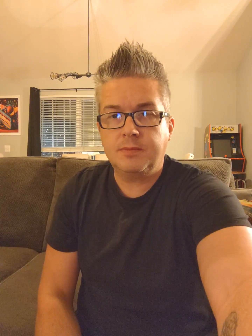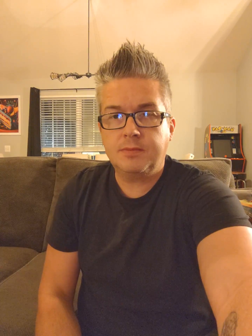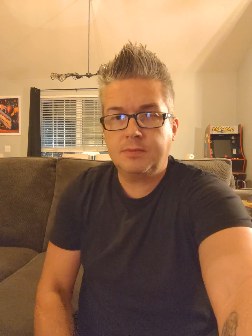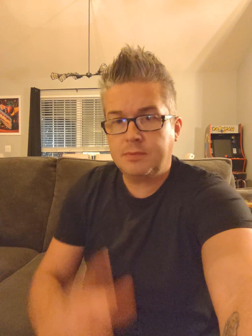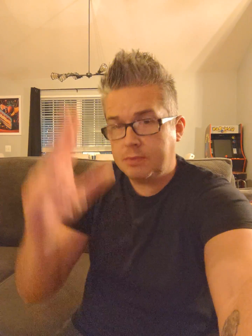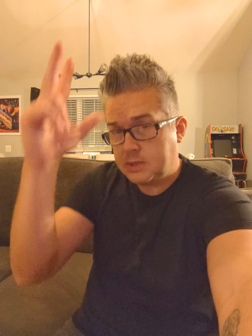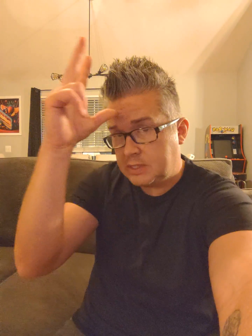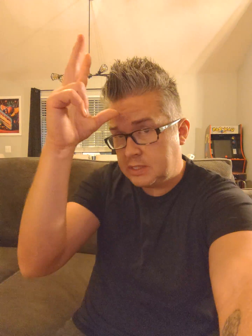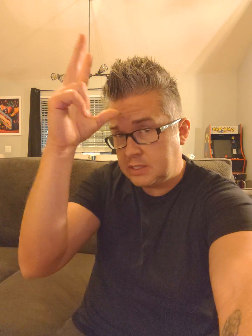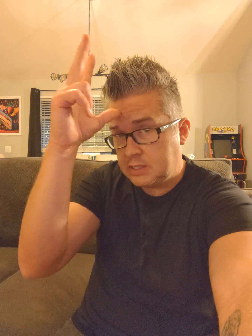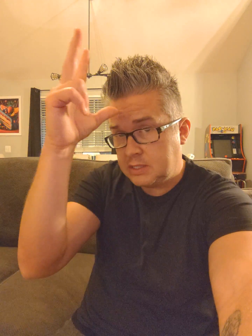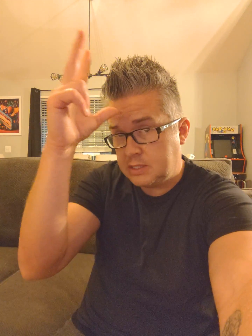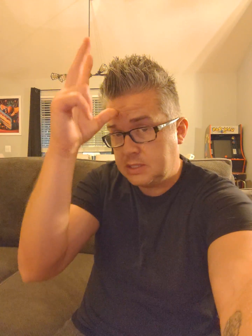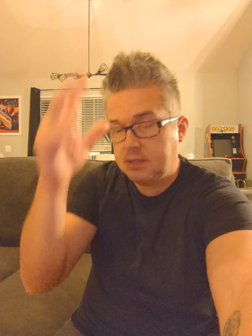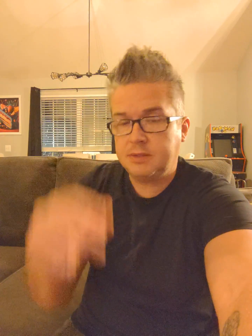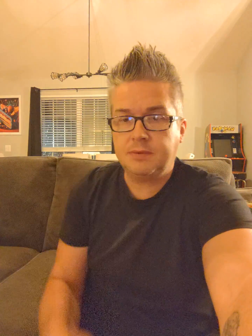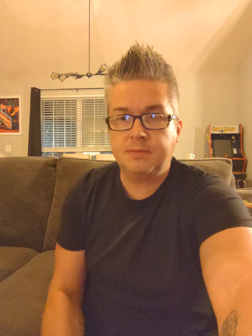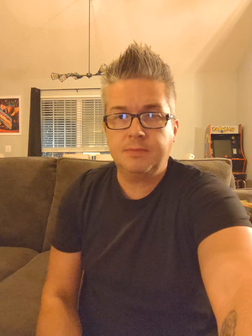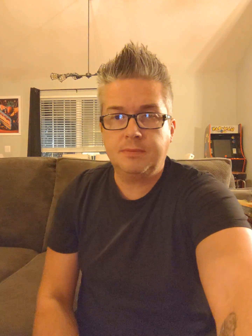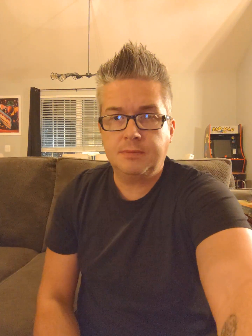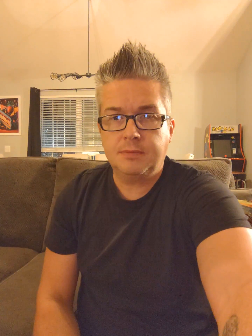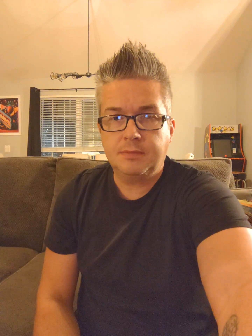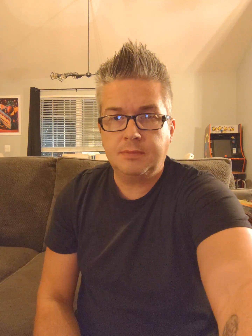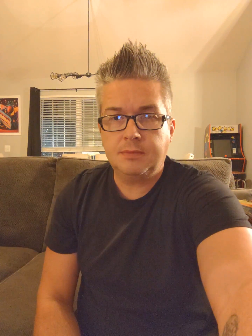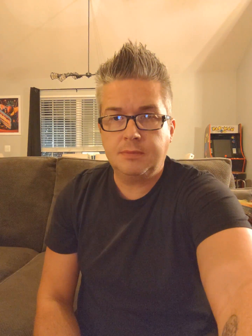rooster